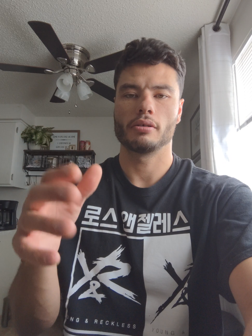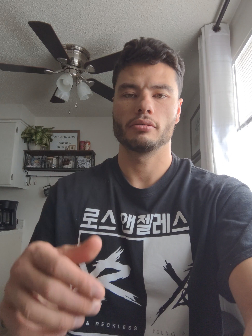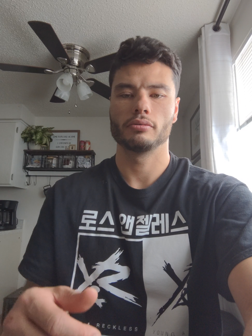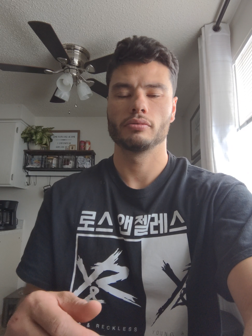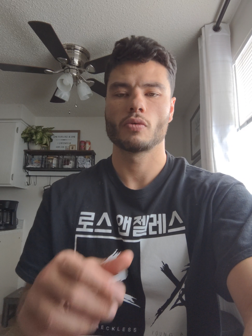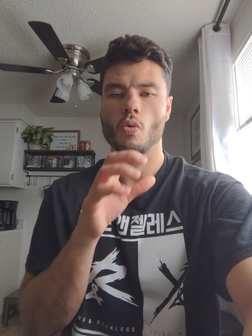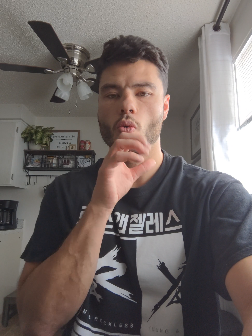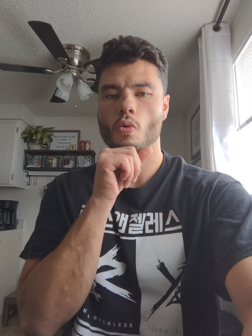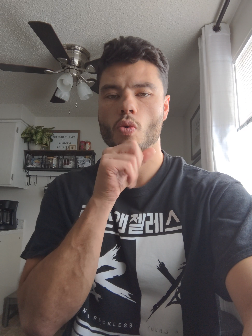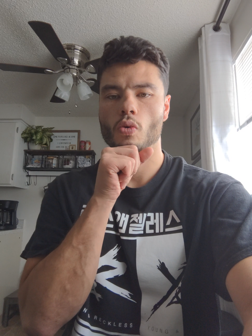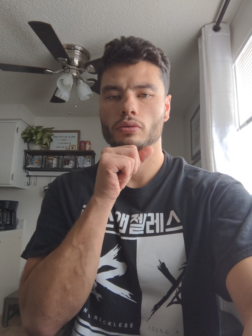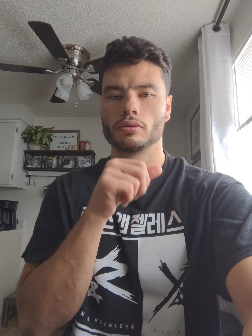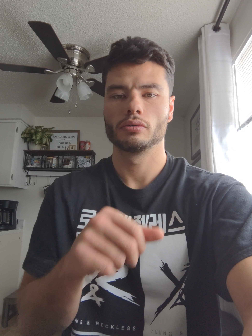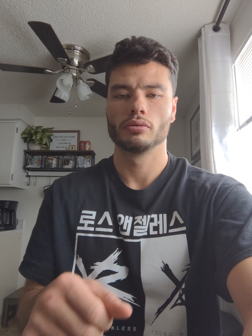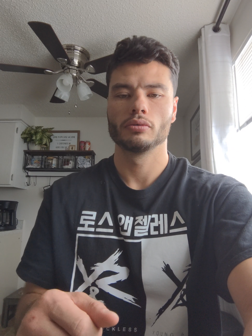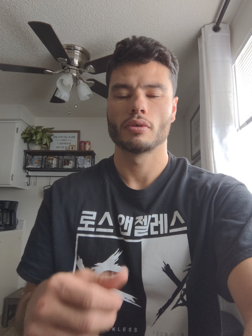orange